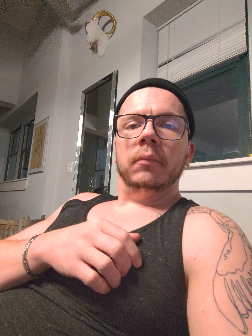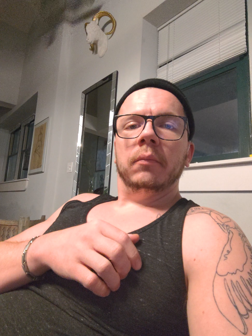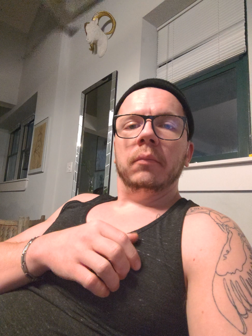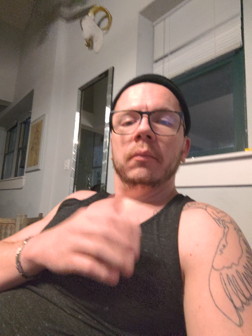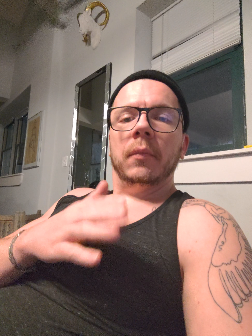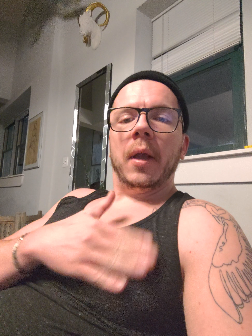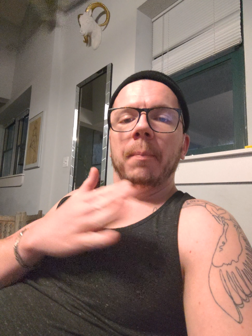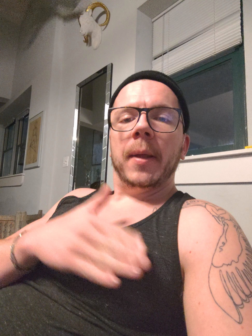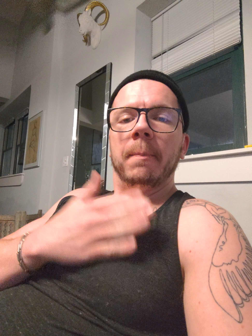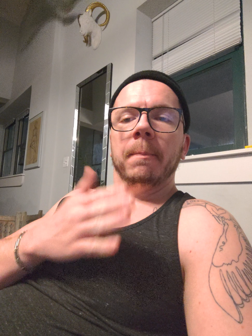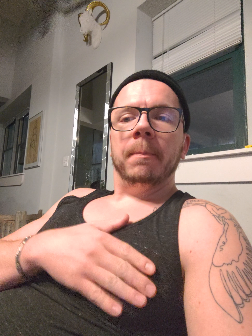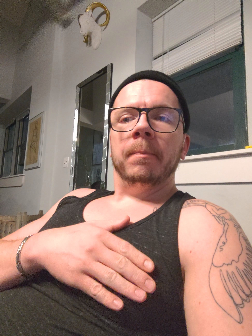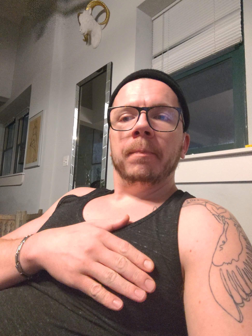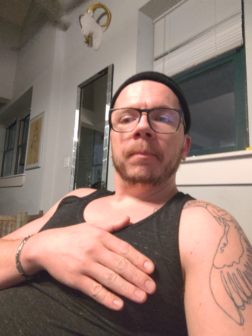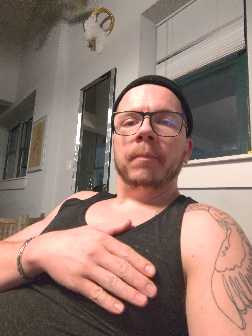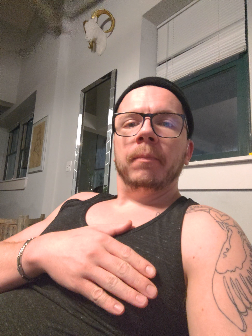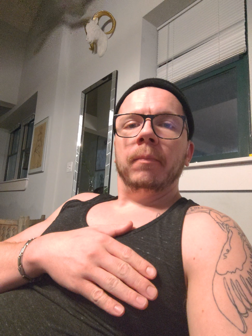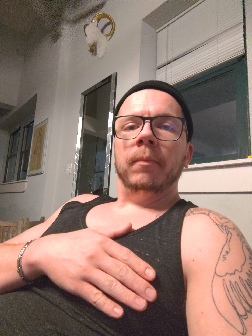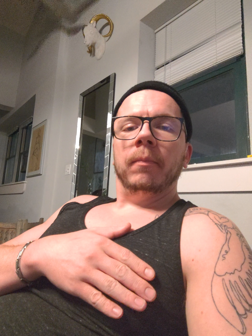happy